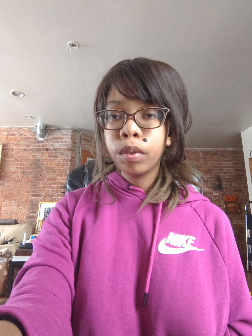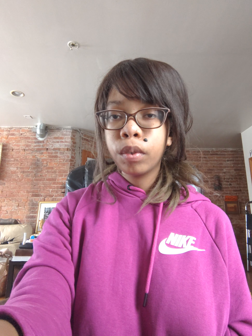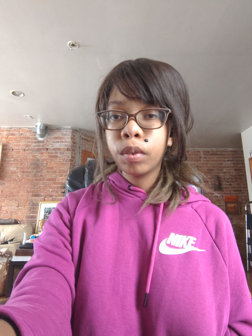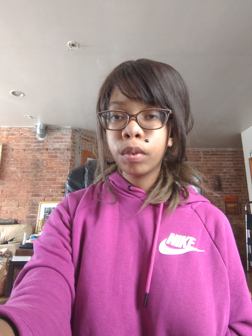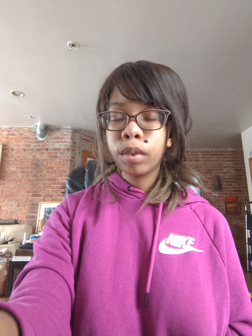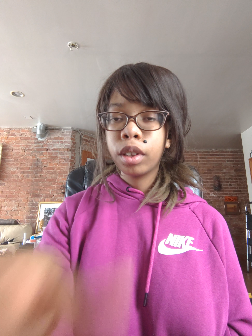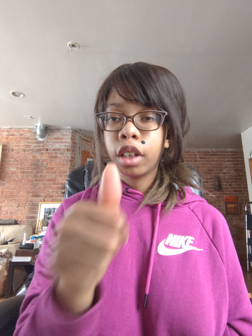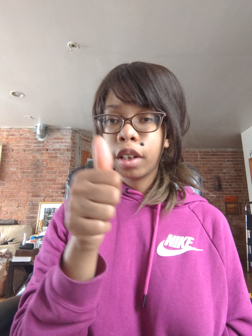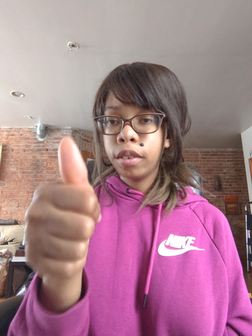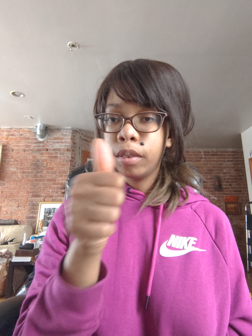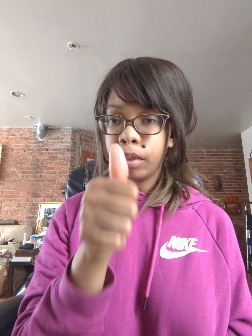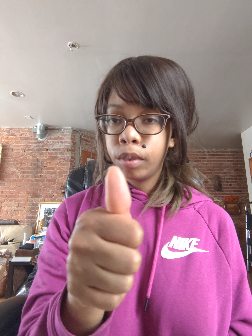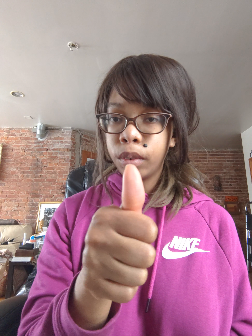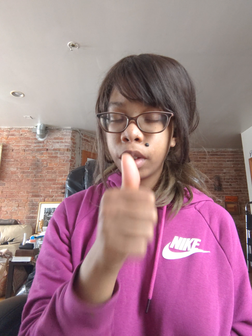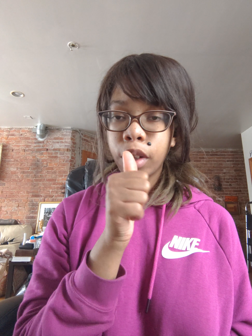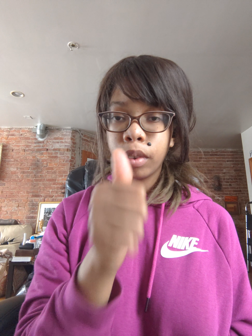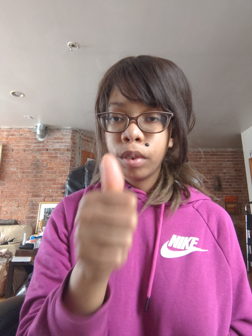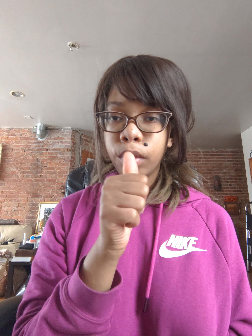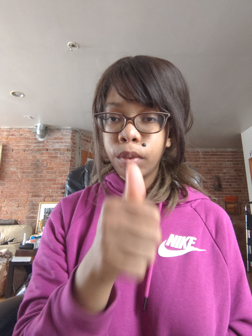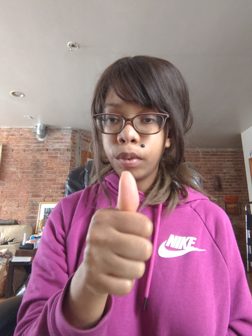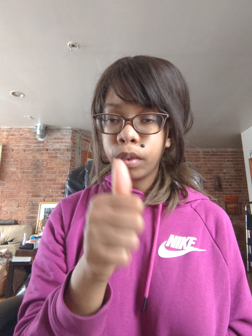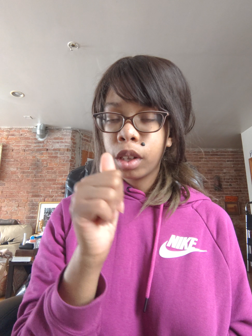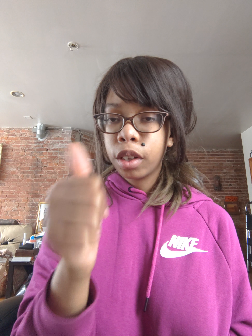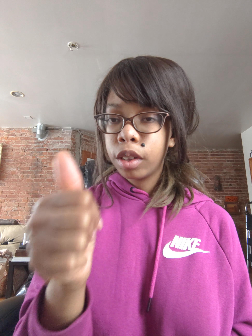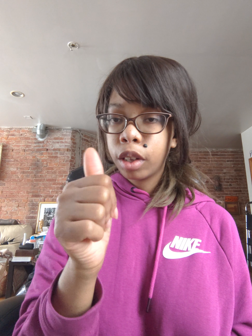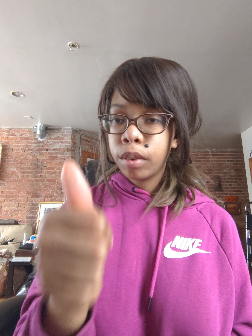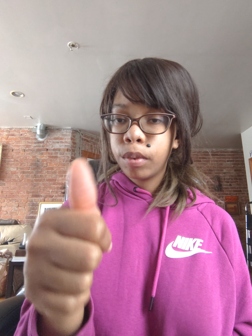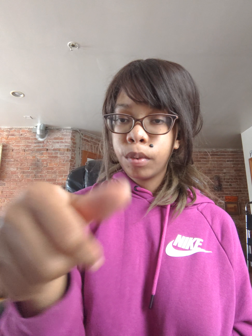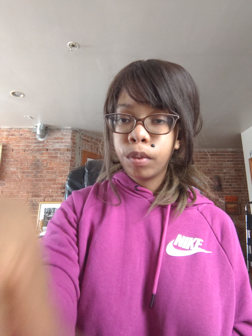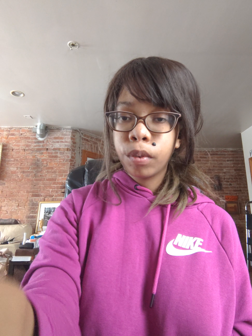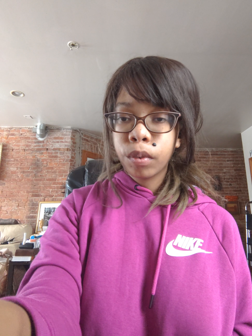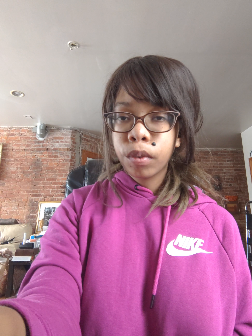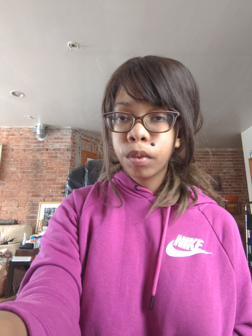yourself